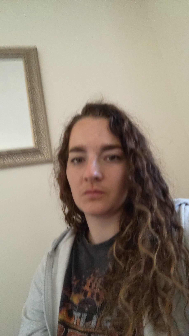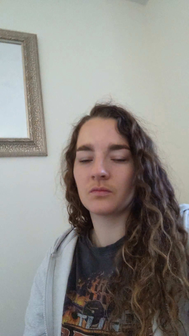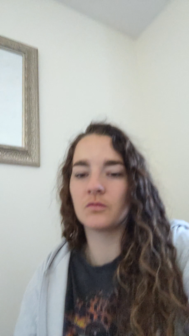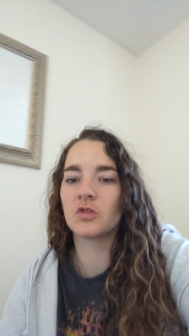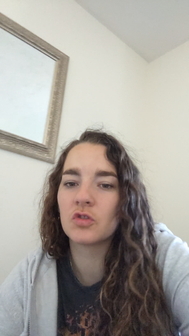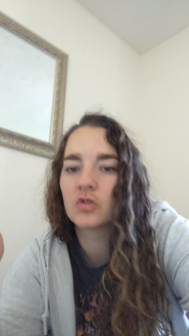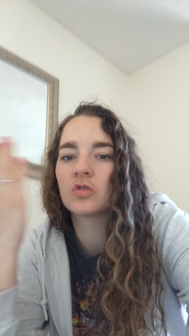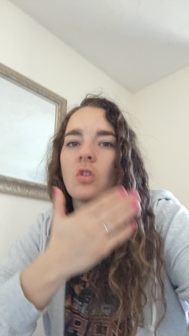dark